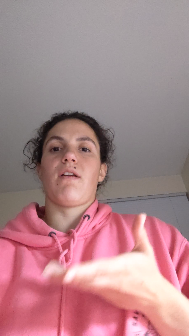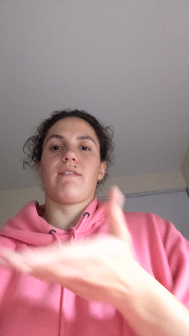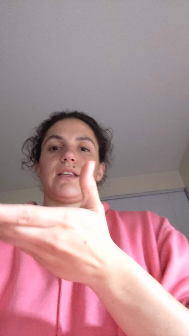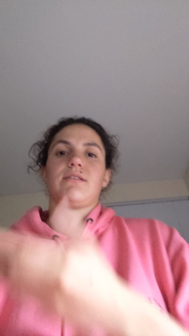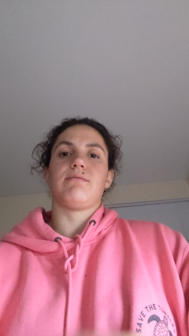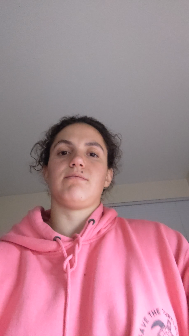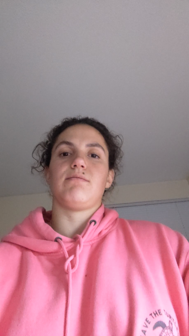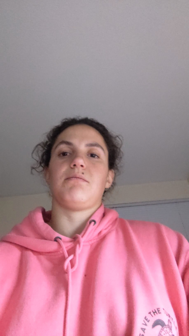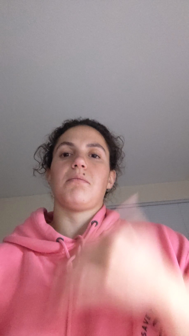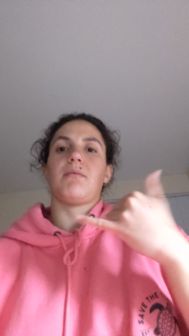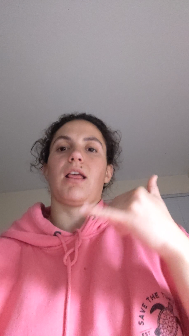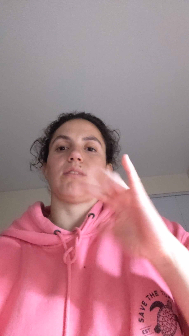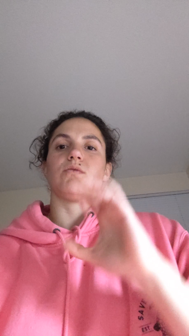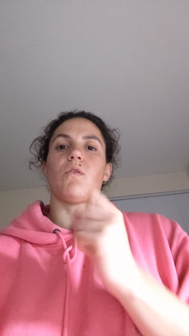play dough